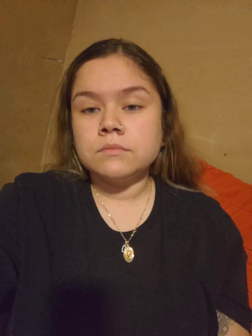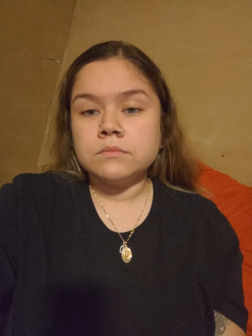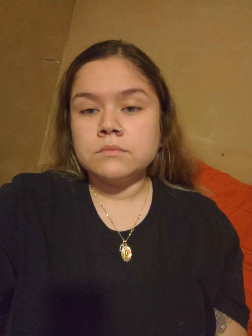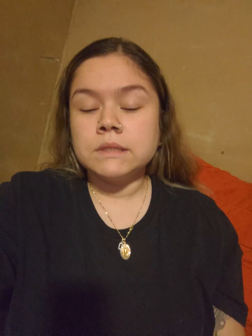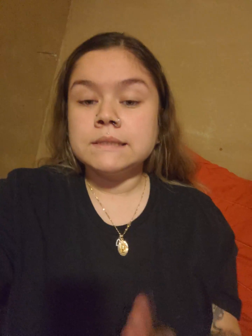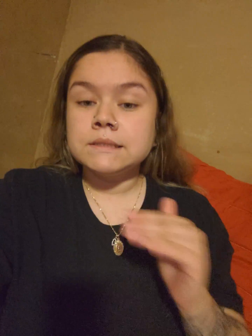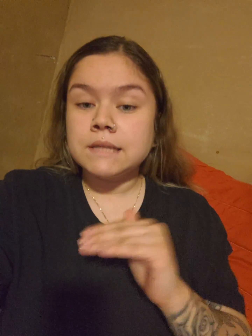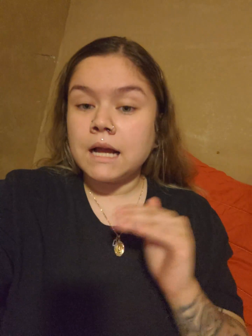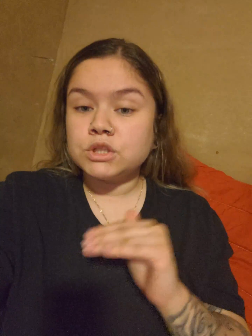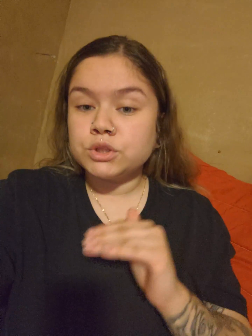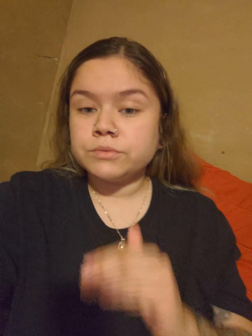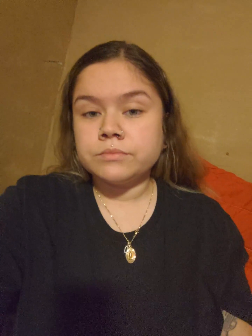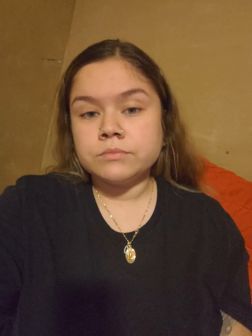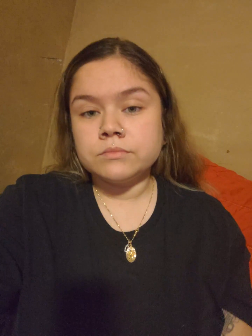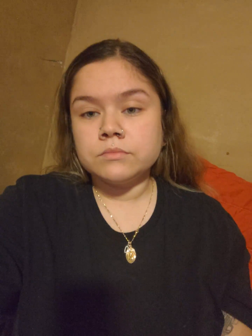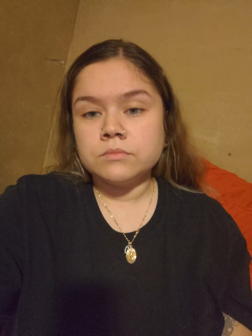doctor